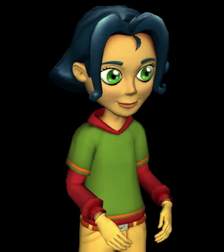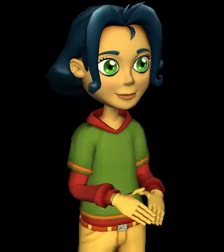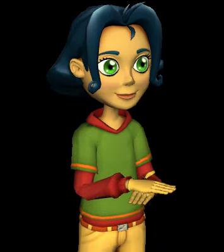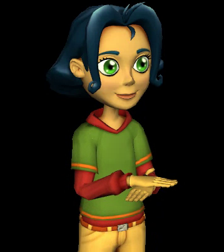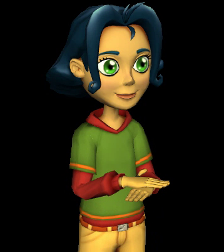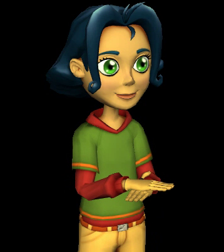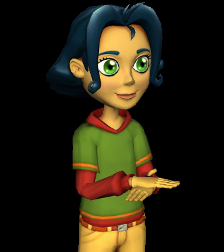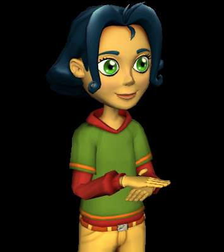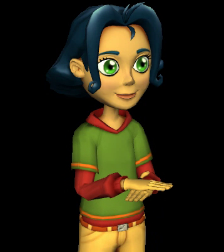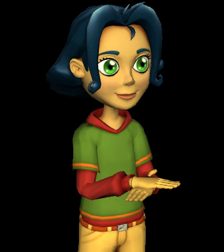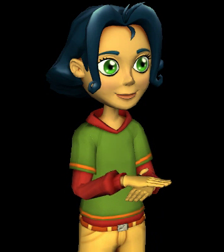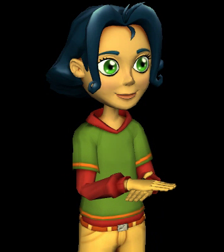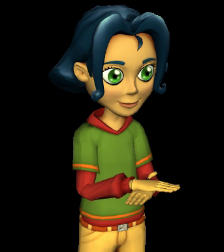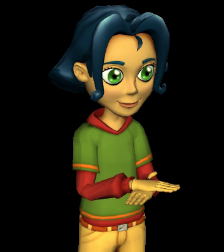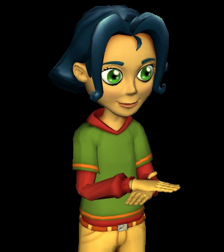مرهم